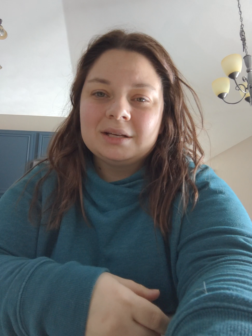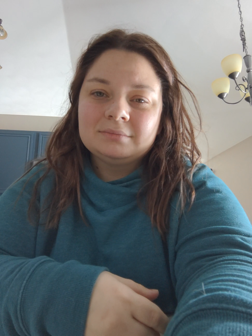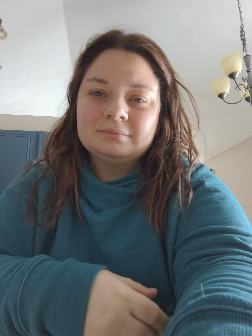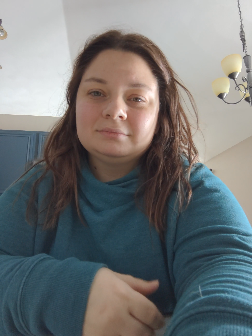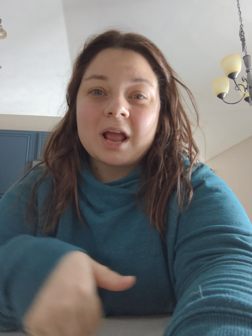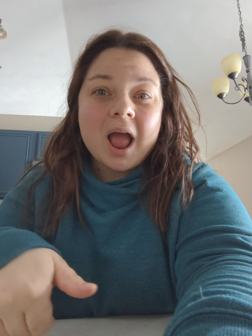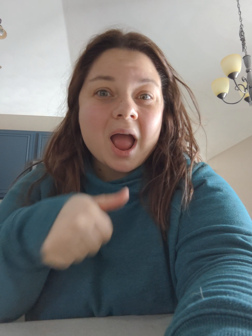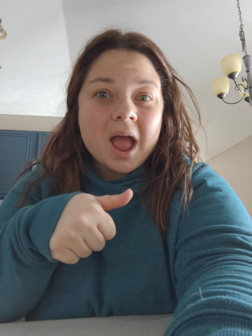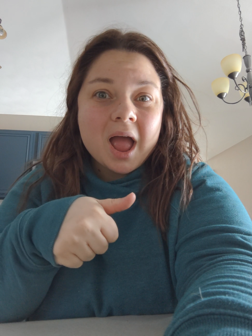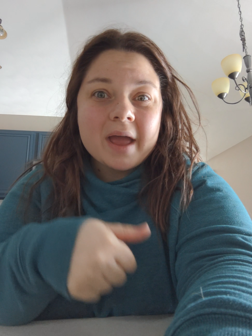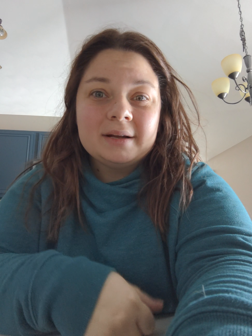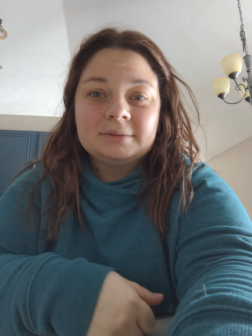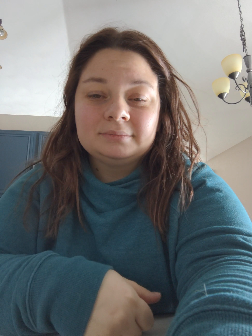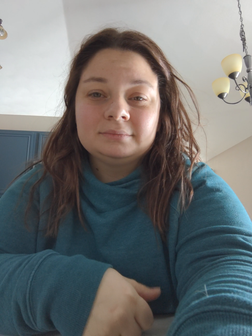hide